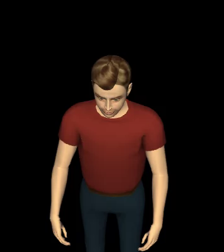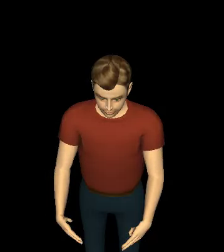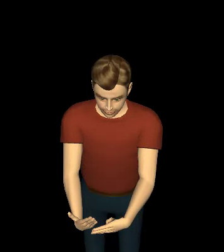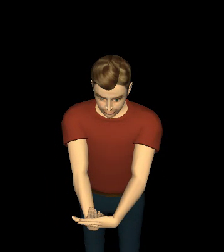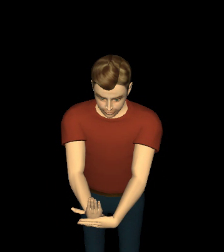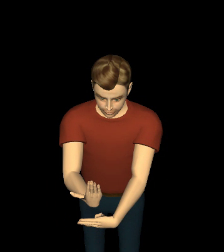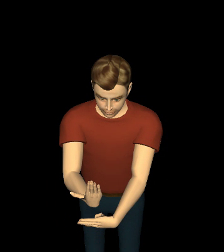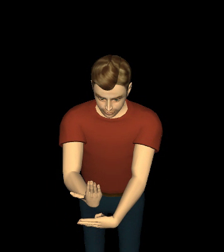صباح